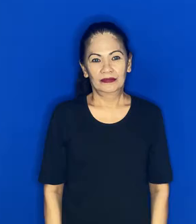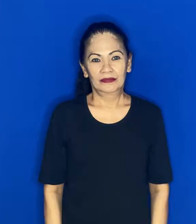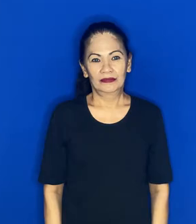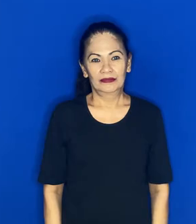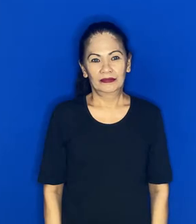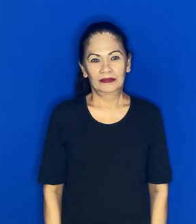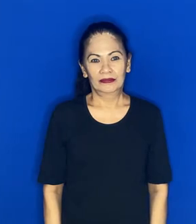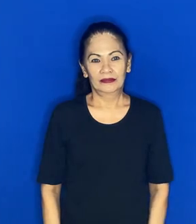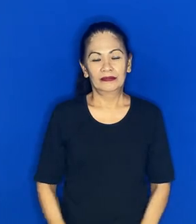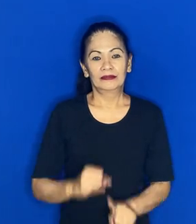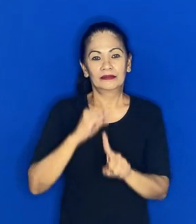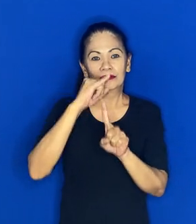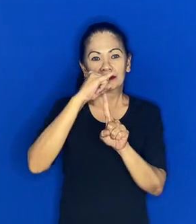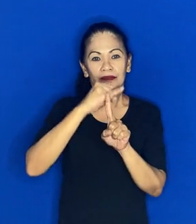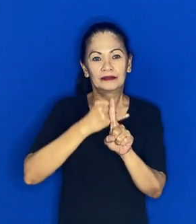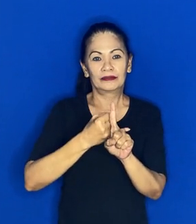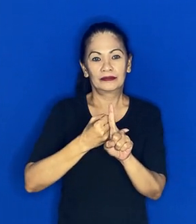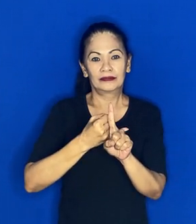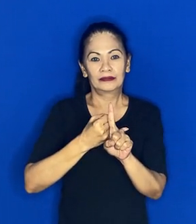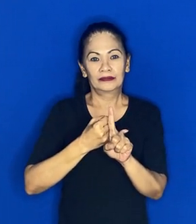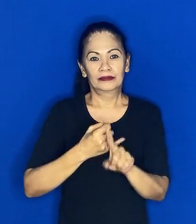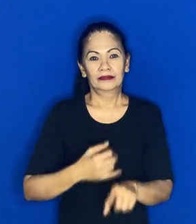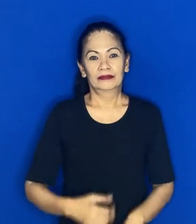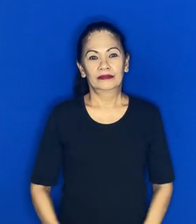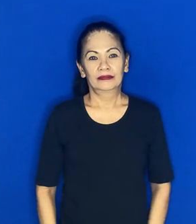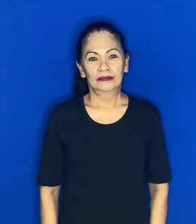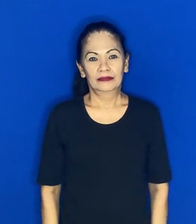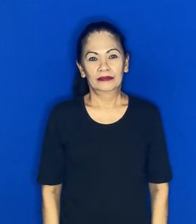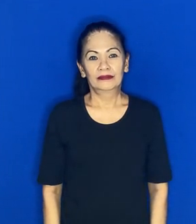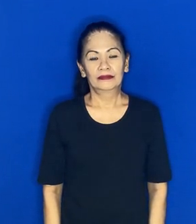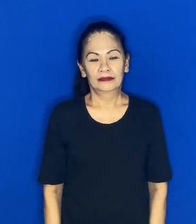january